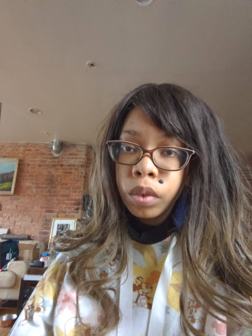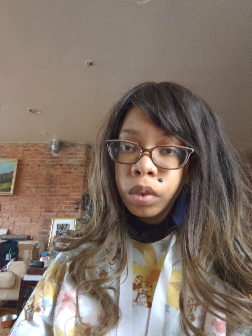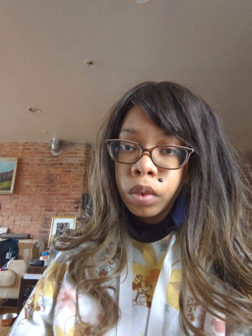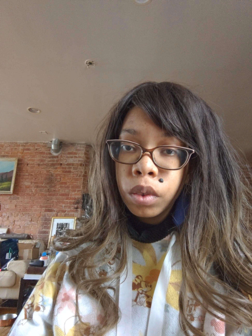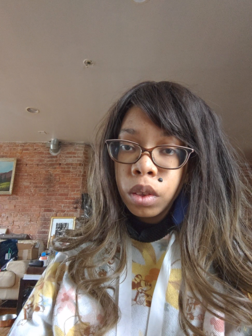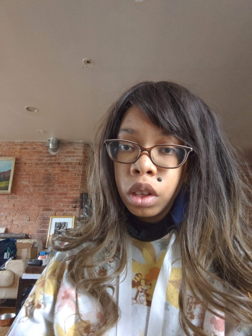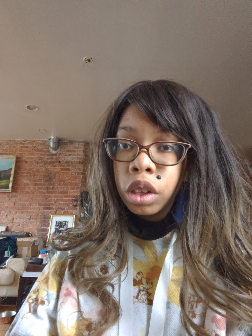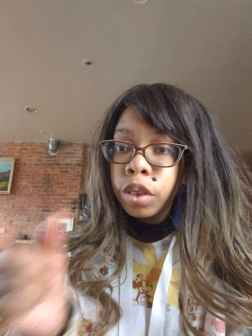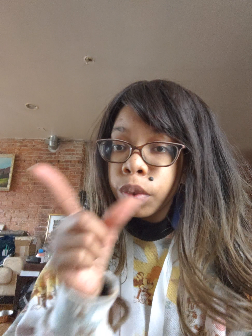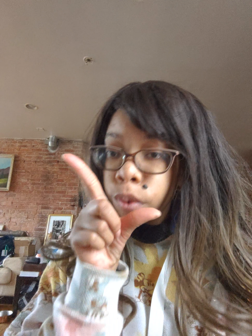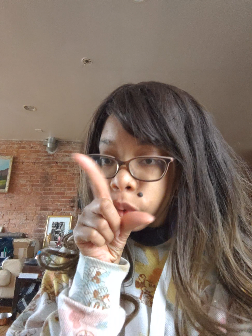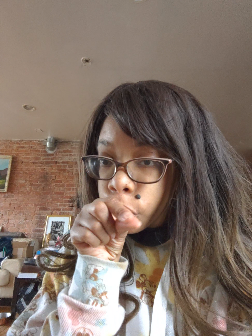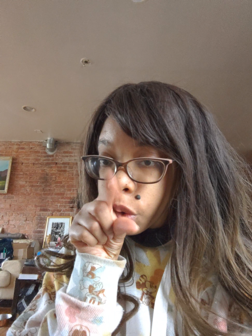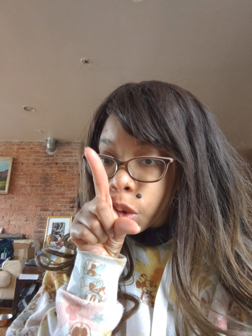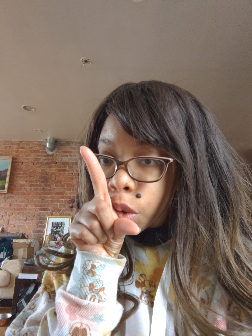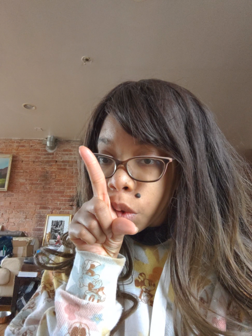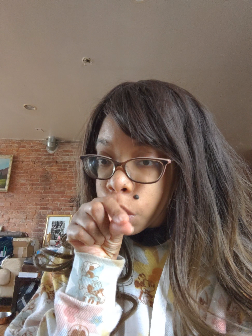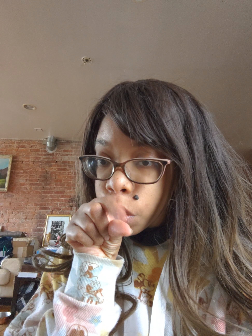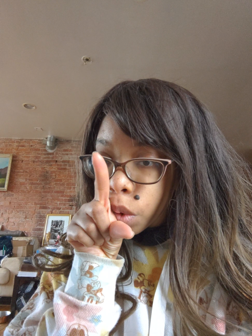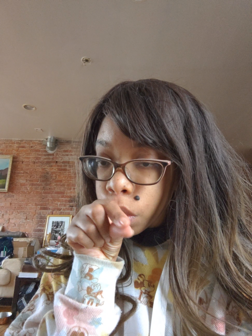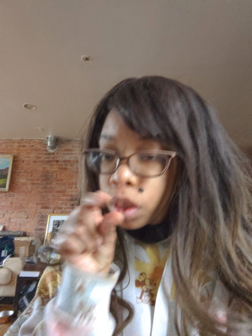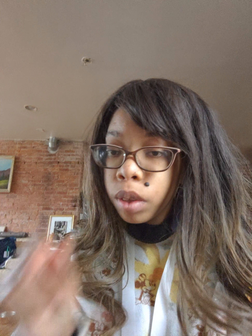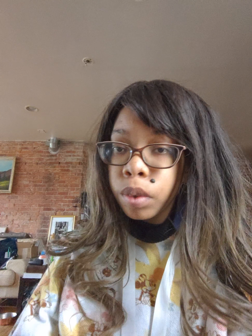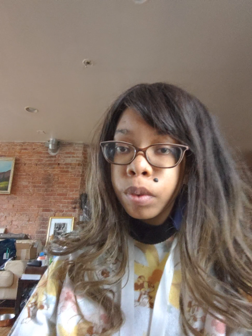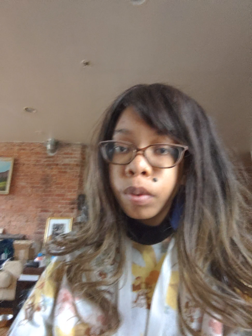bird